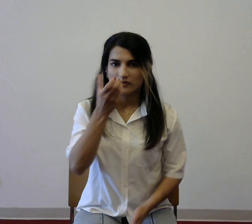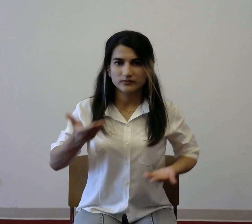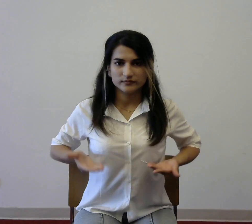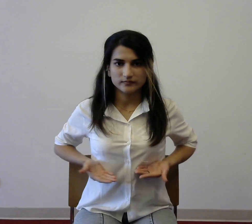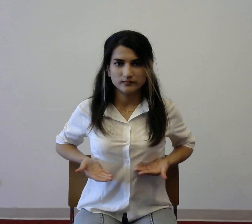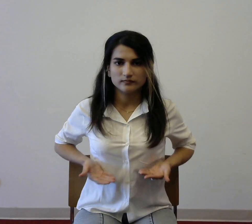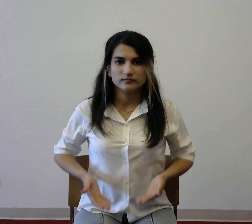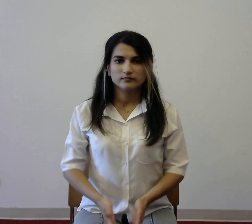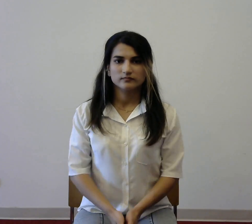yaşamaq